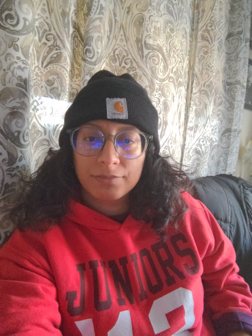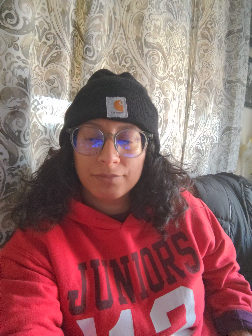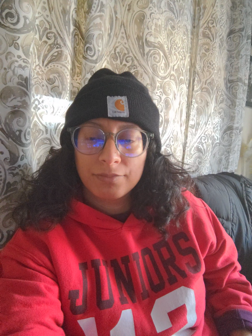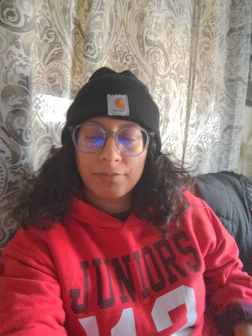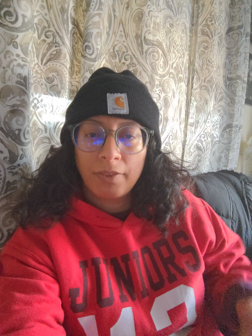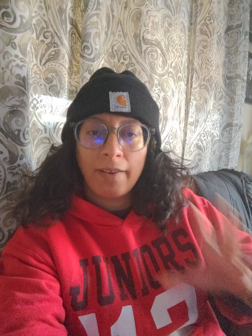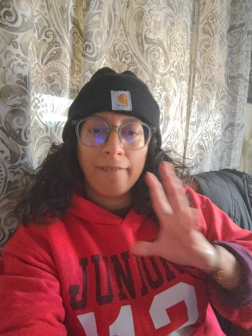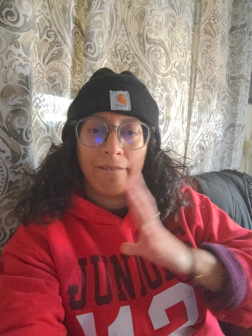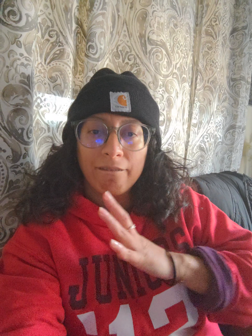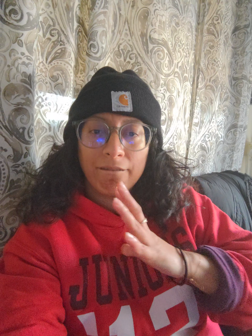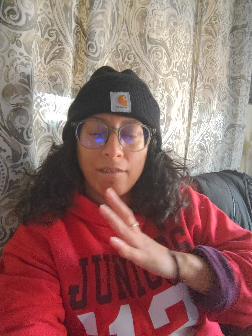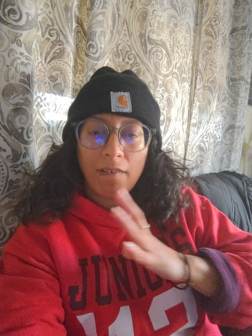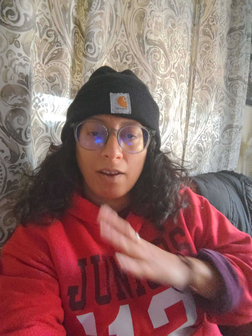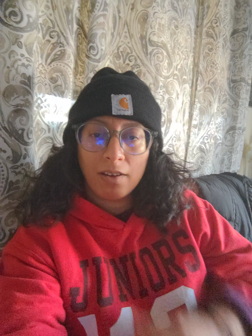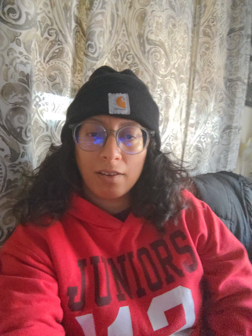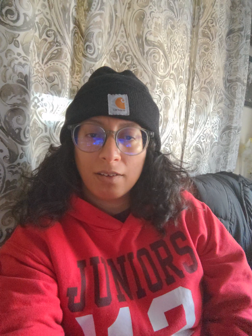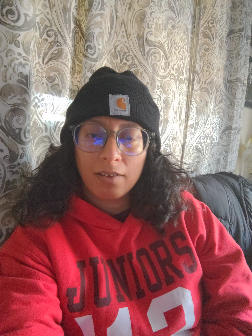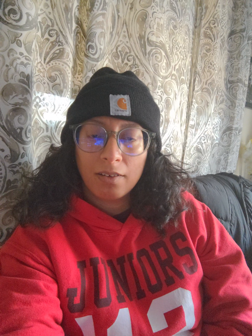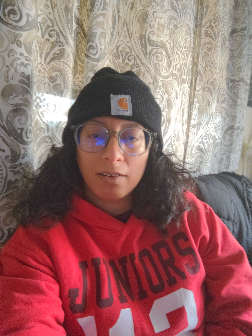fine